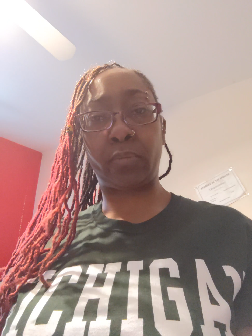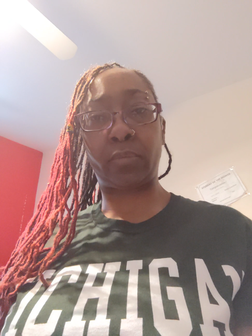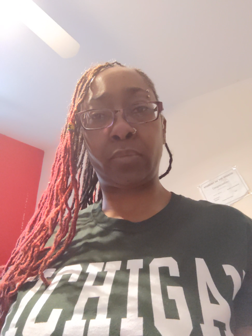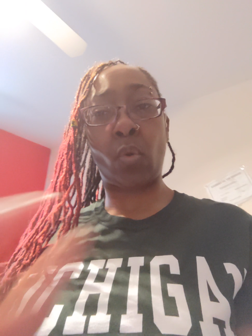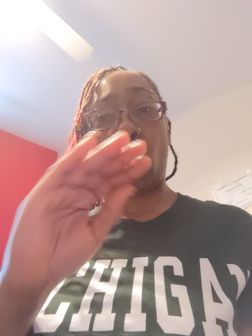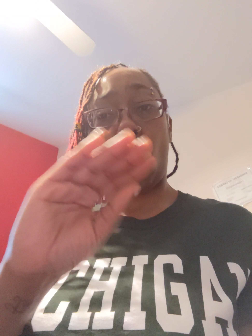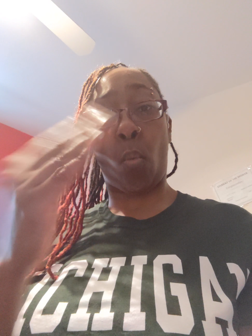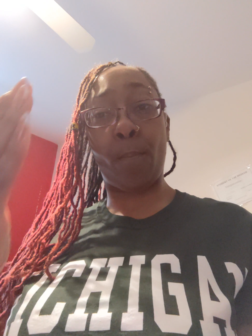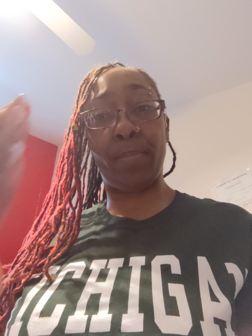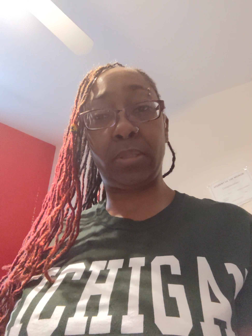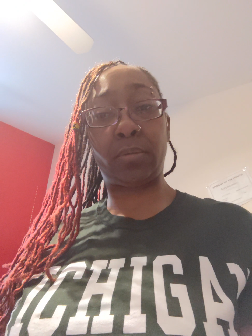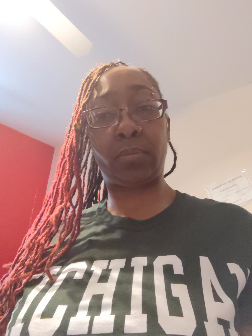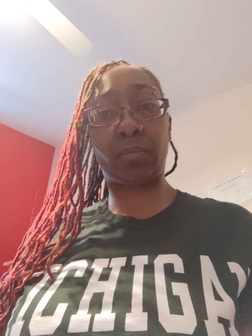open